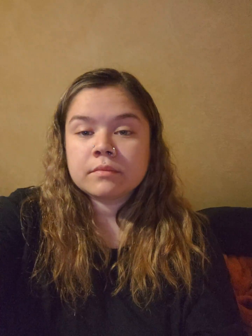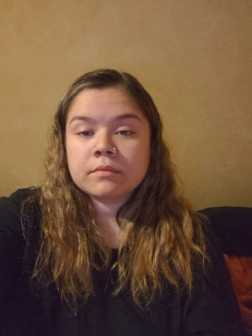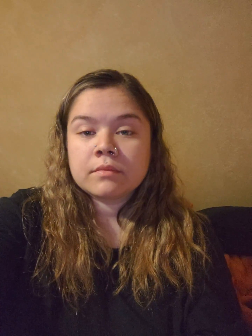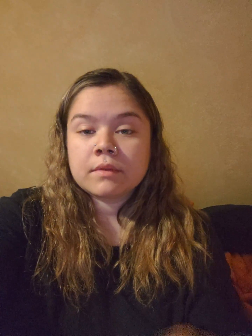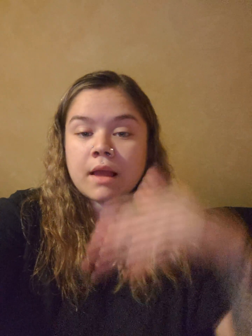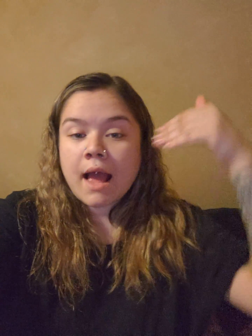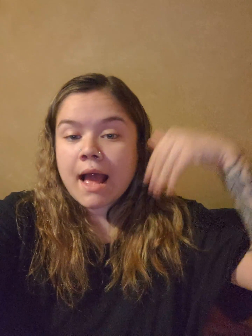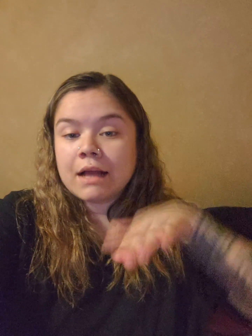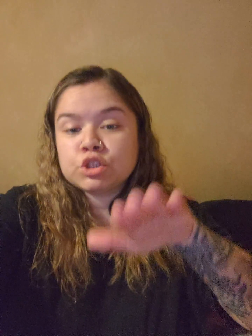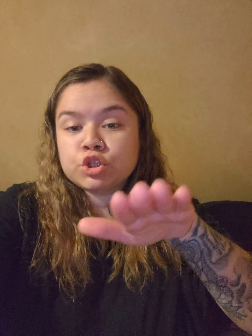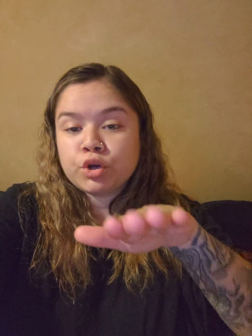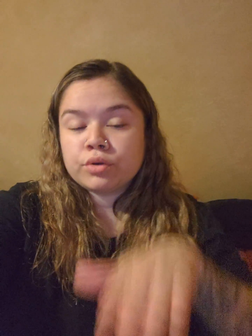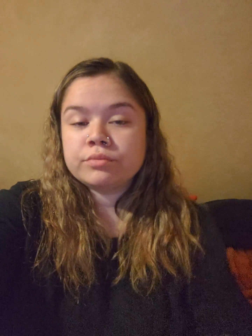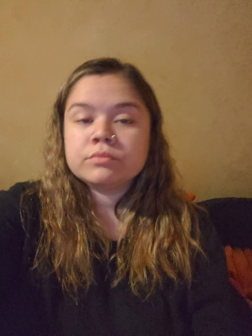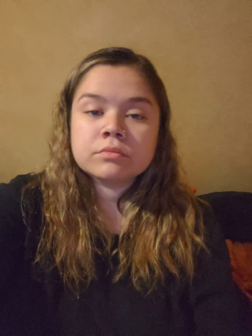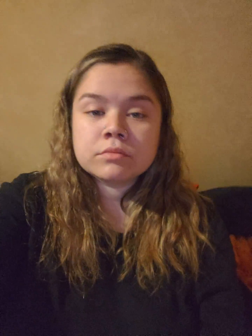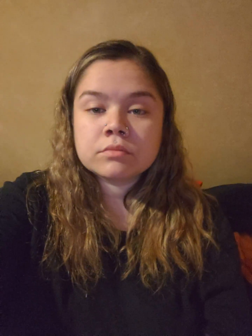enter